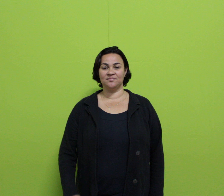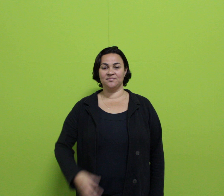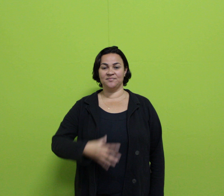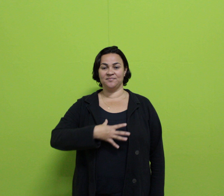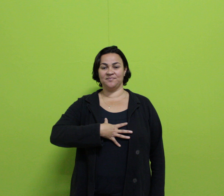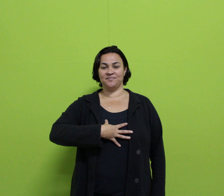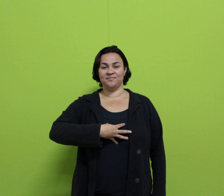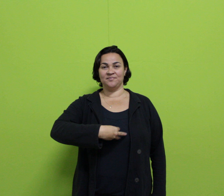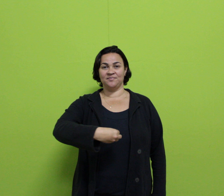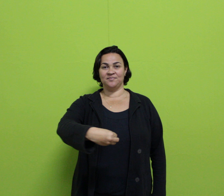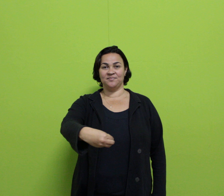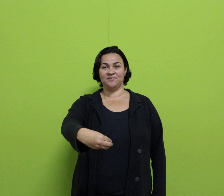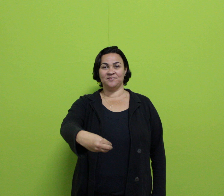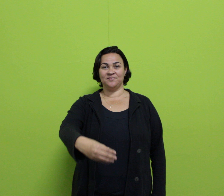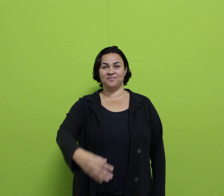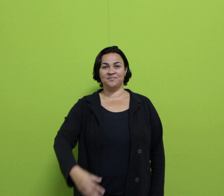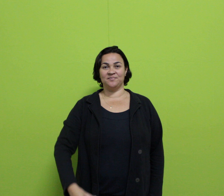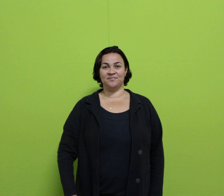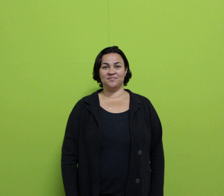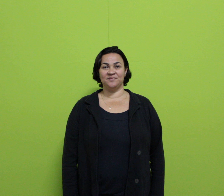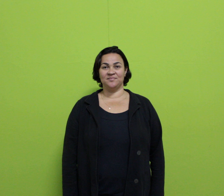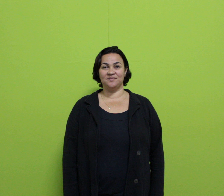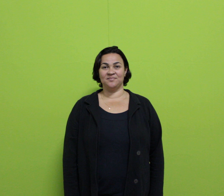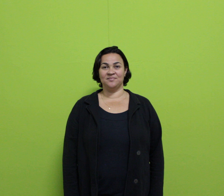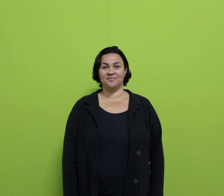filho